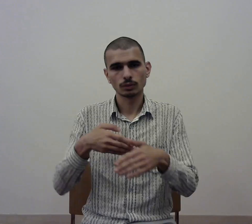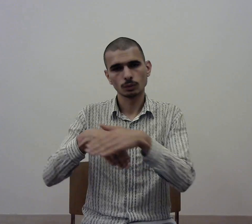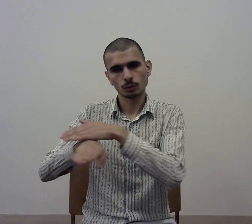getmək